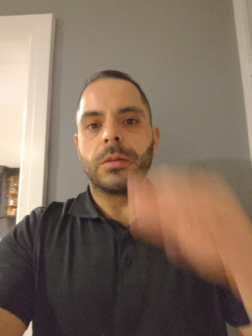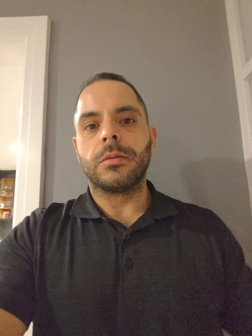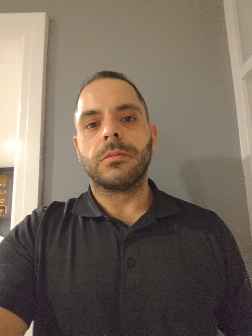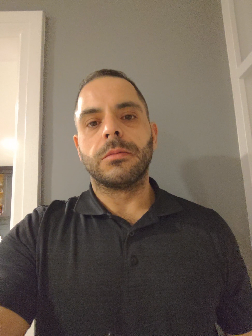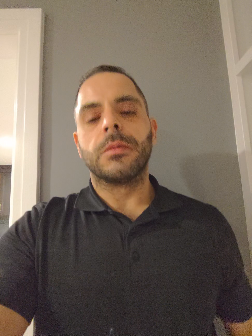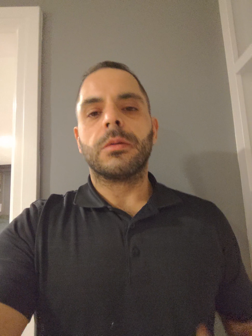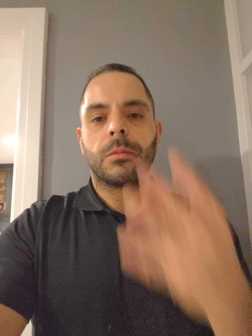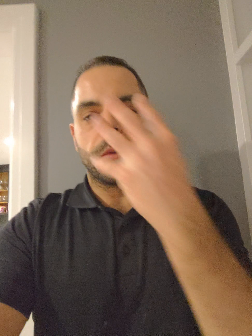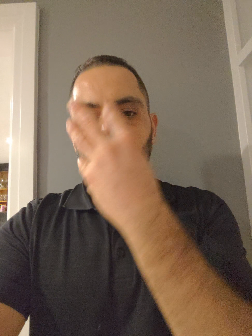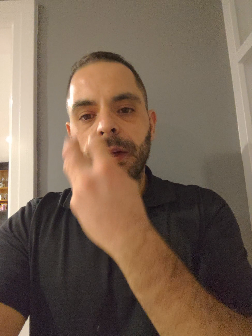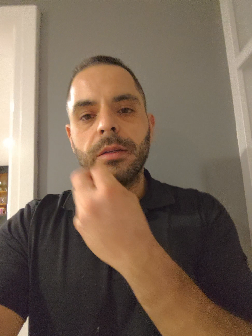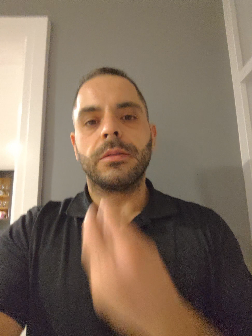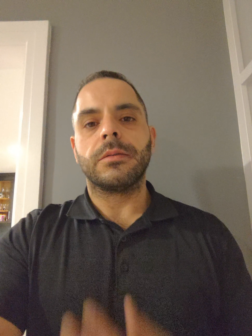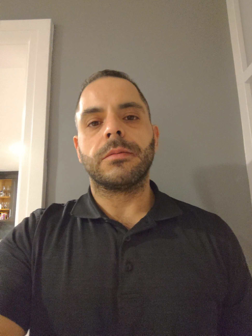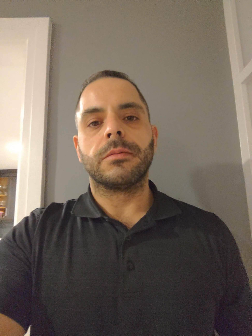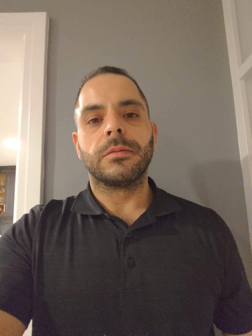pretty